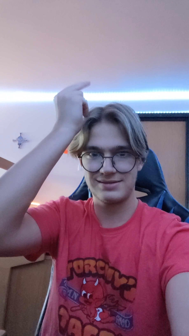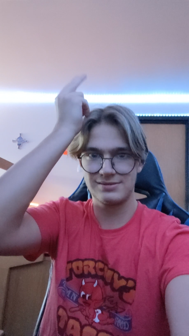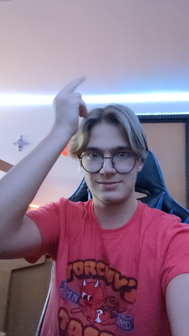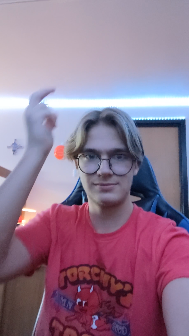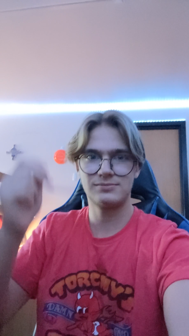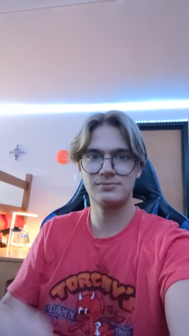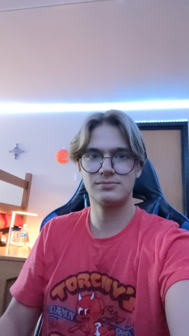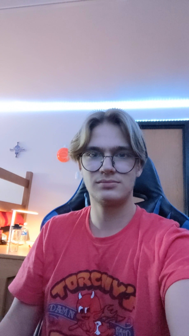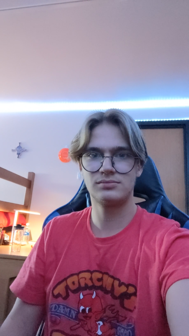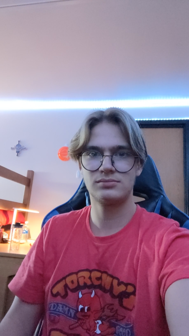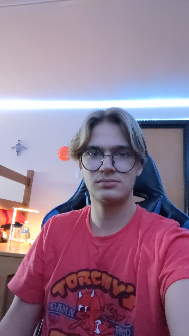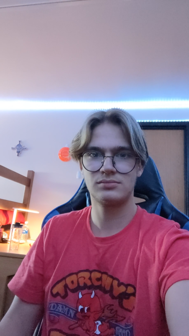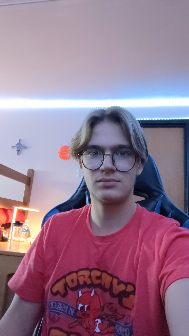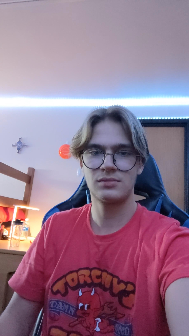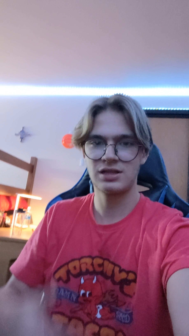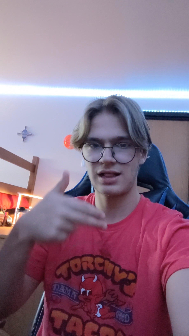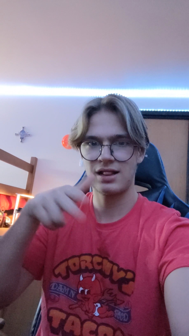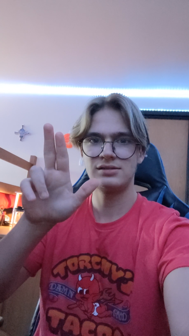lick